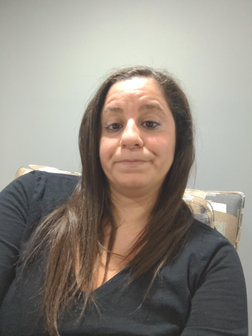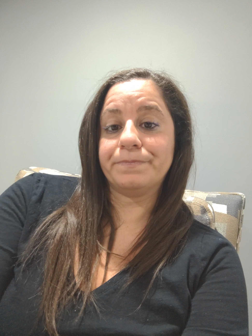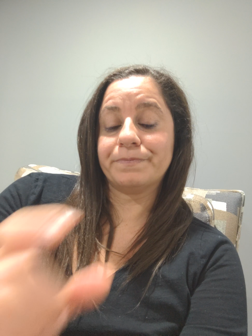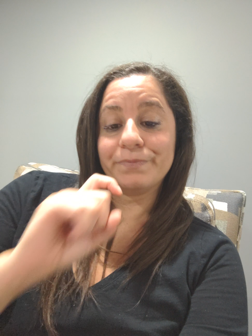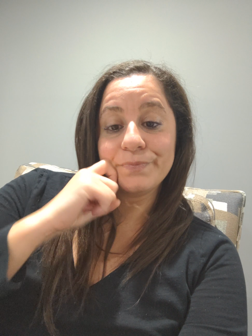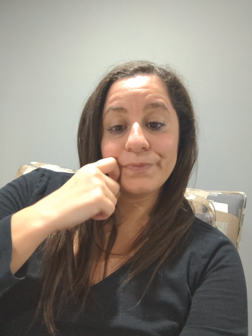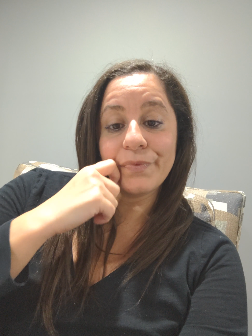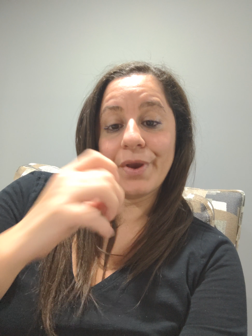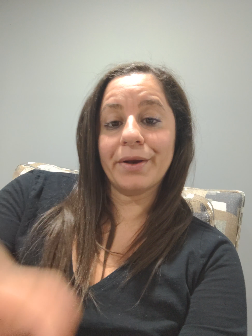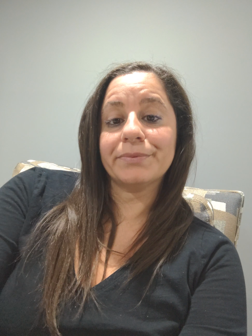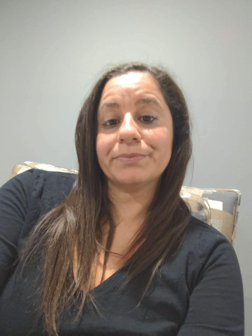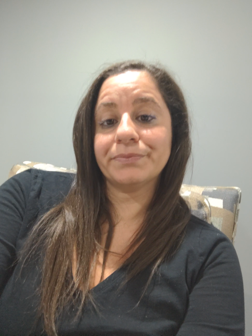apple